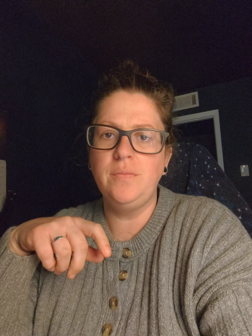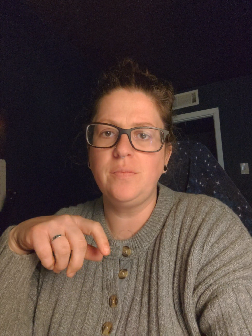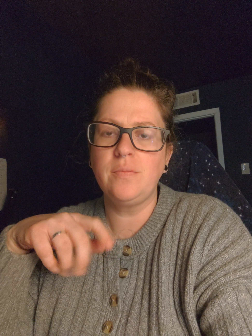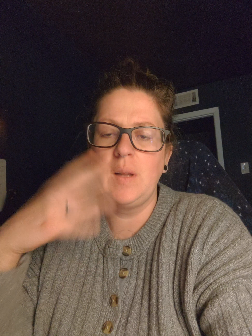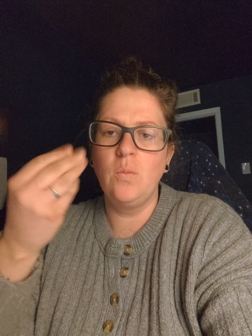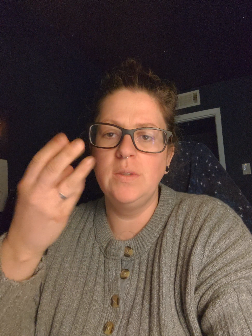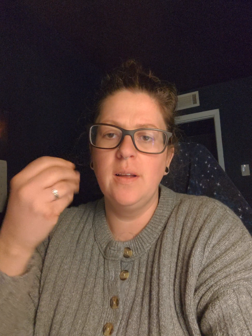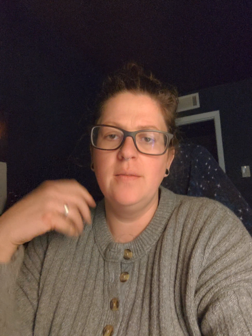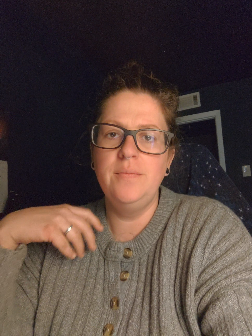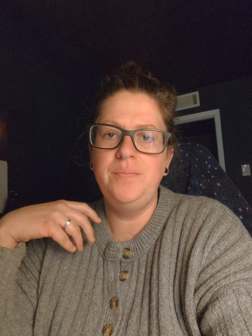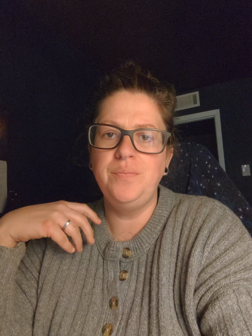outside